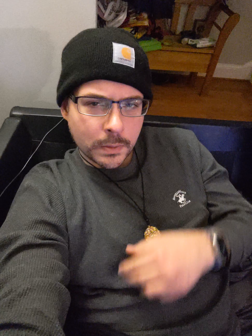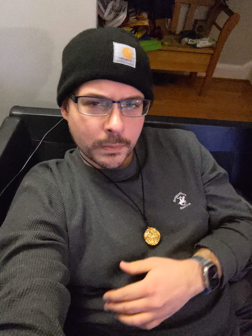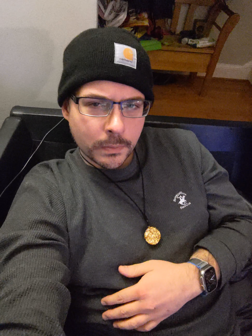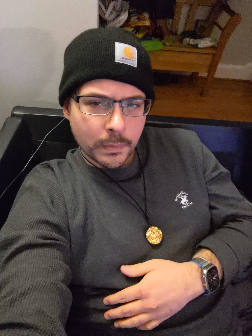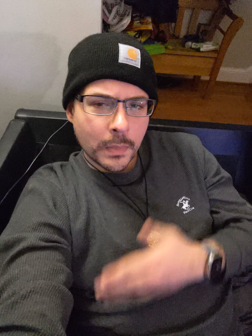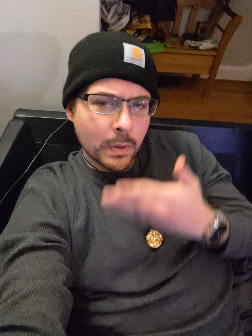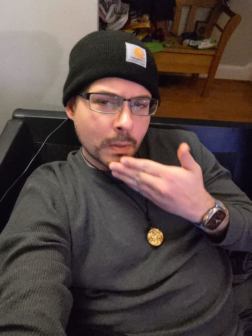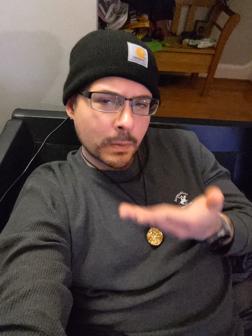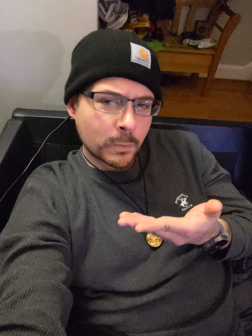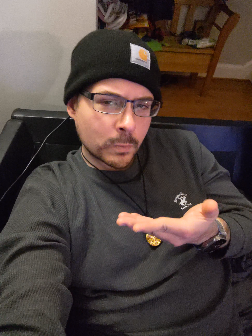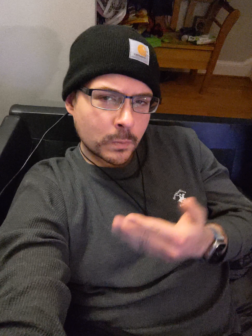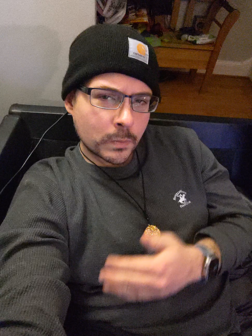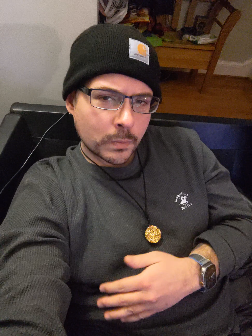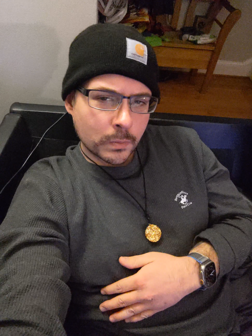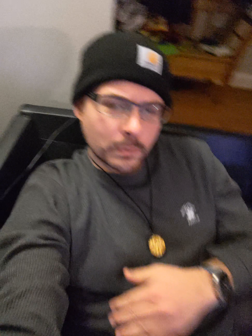thank you